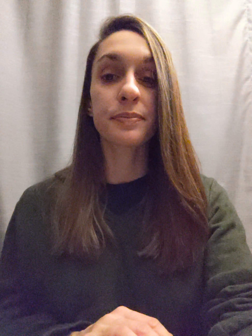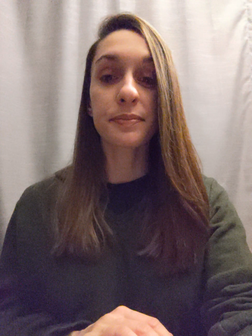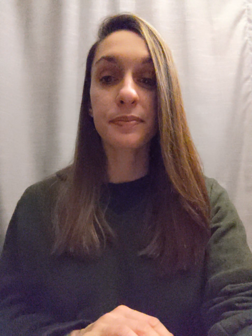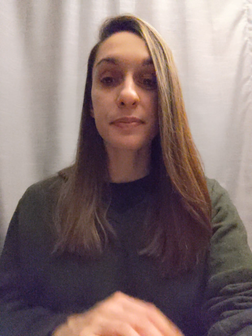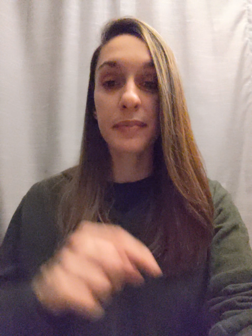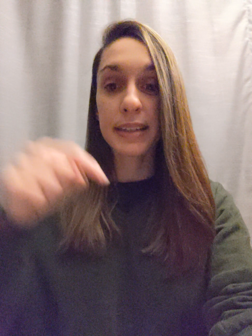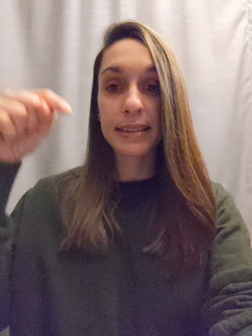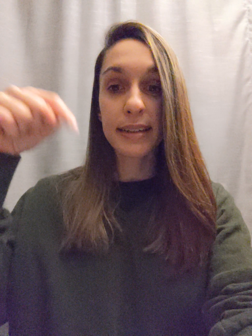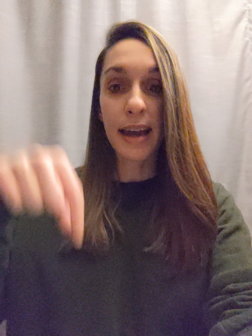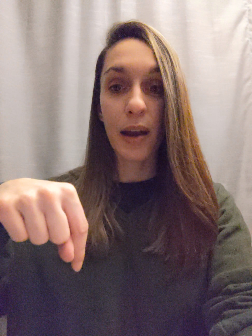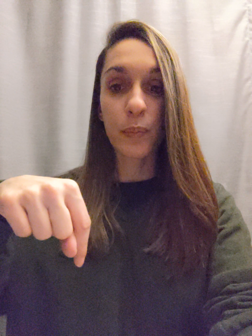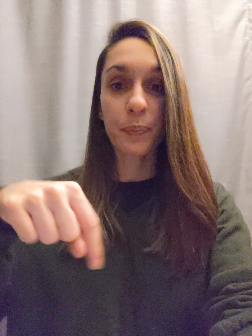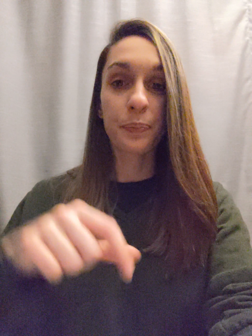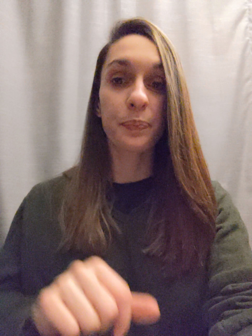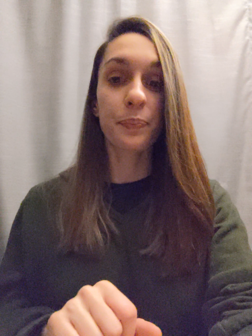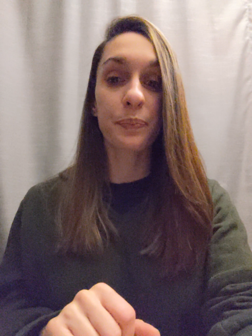down